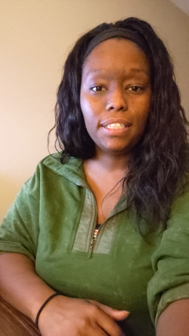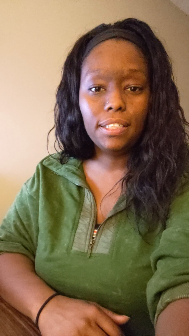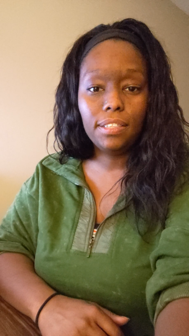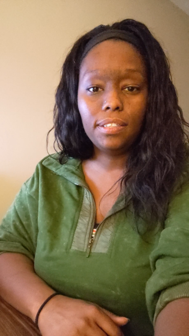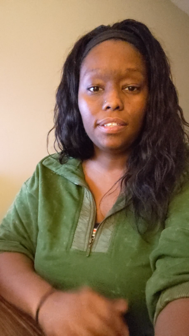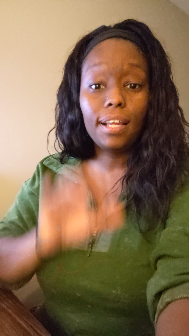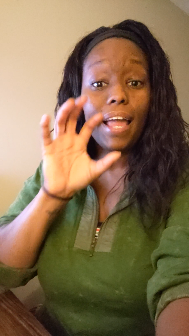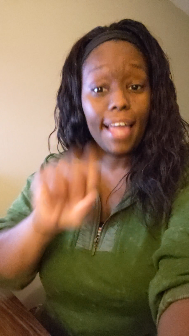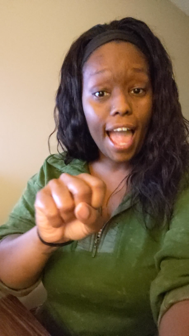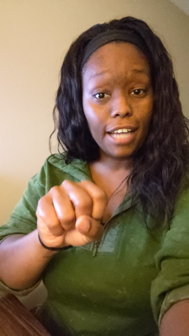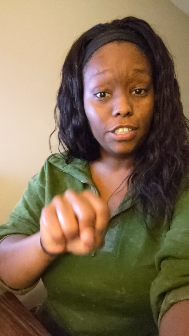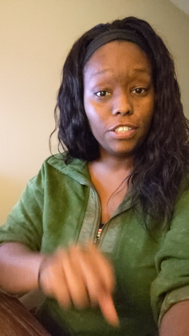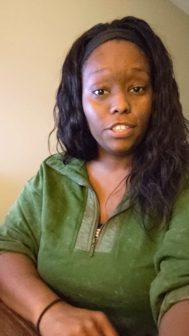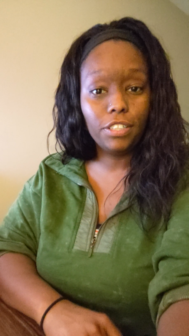catch